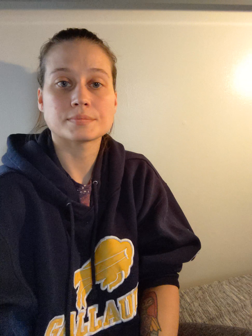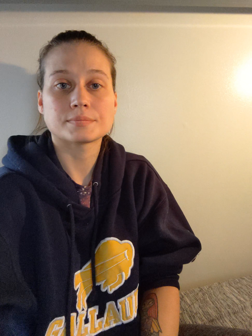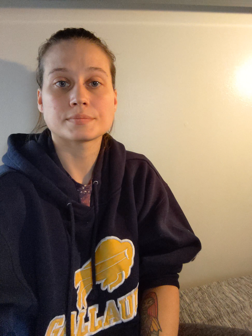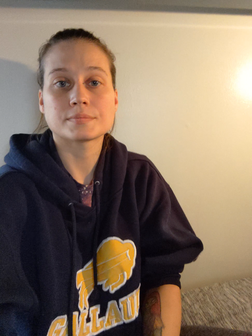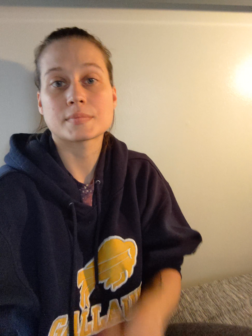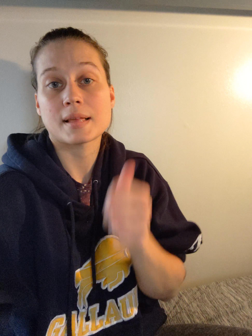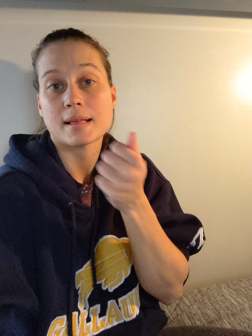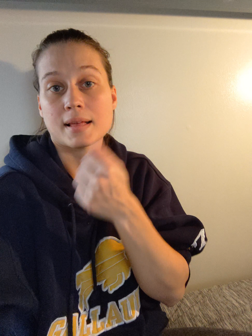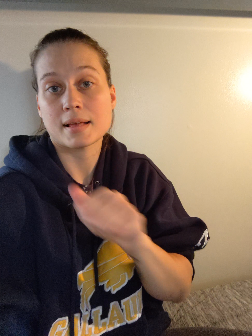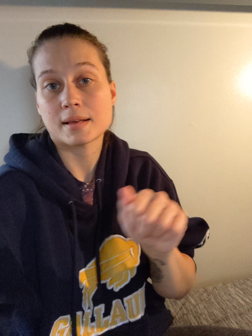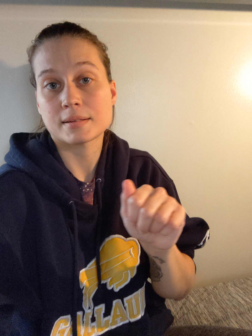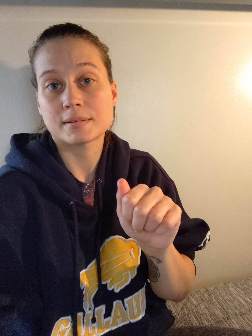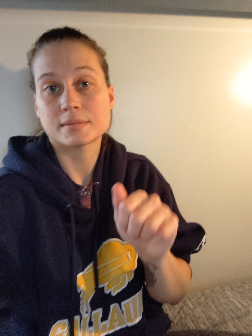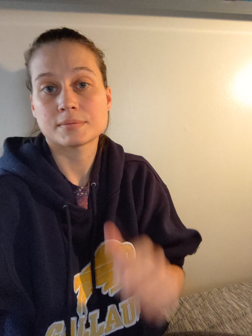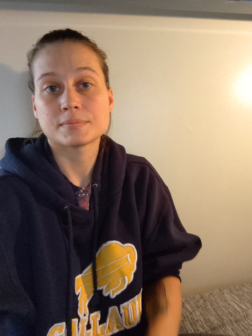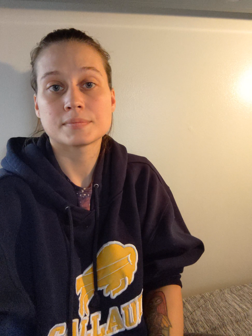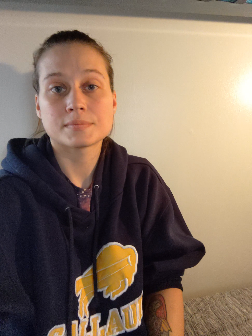any